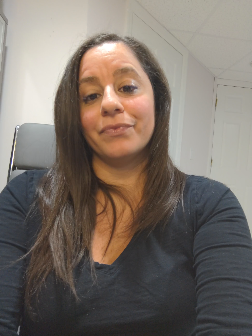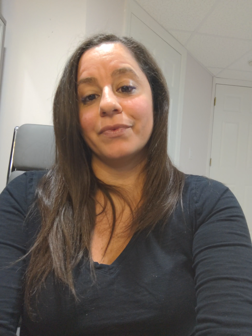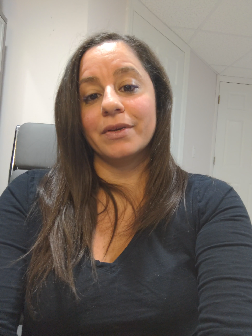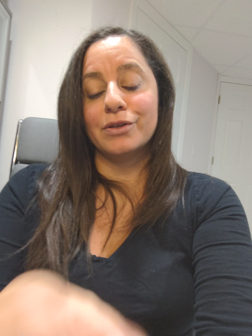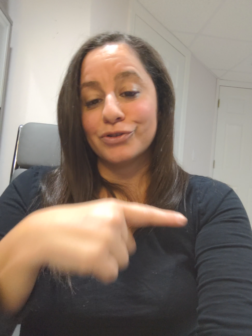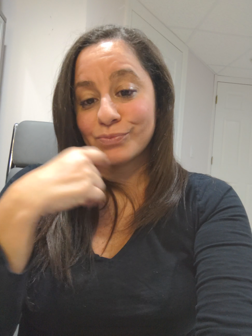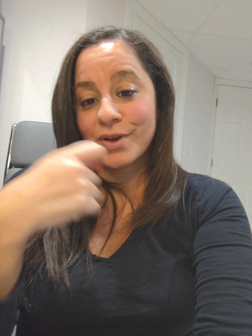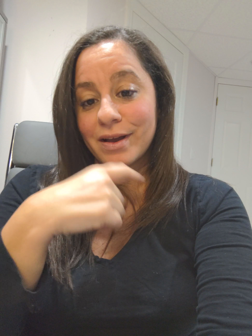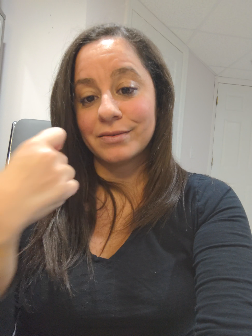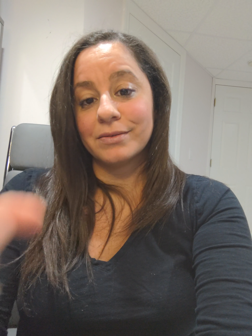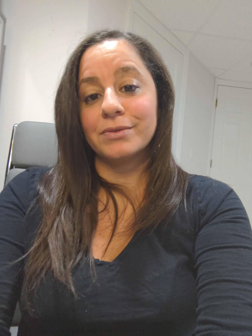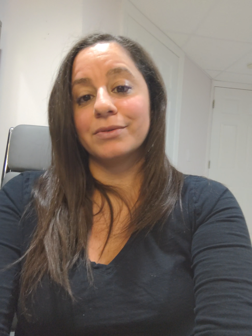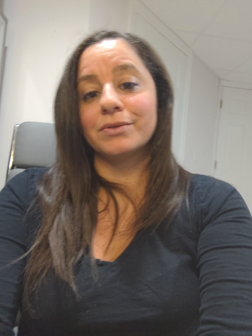dryer